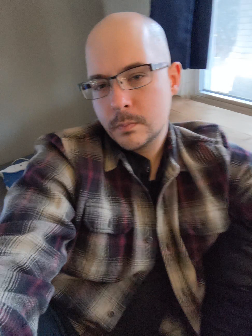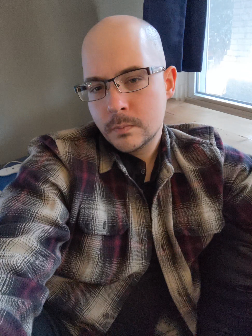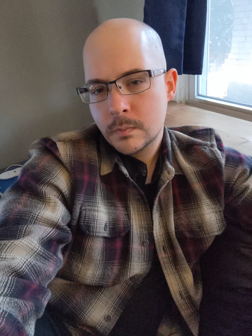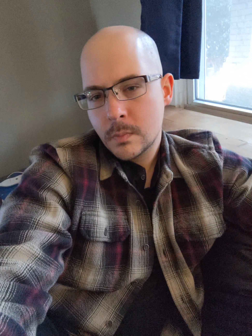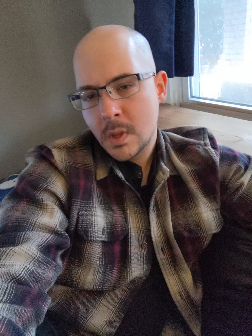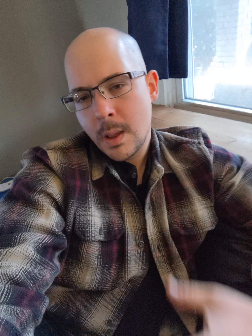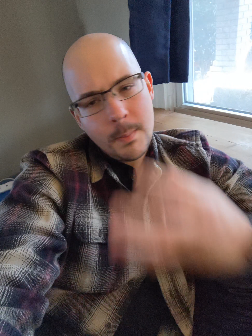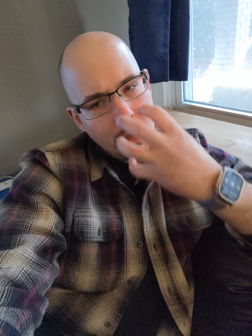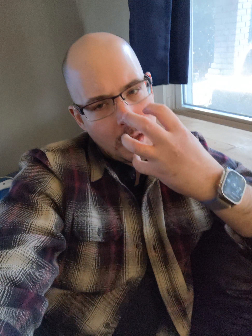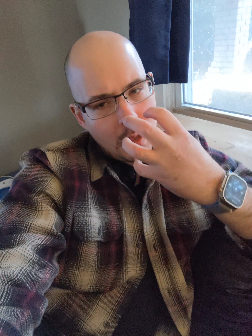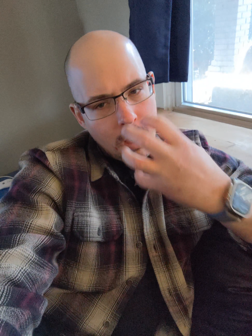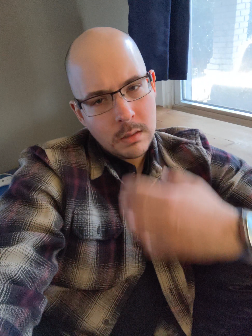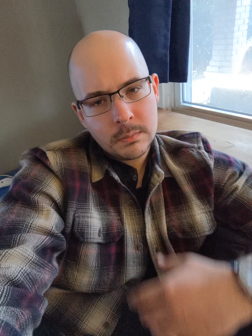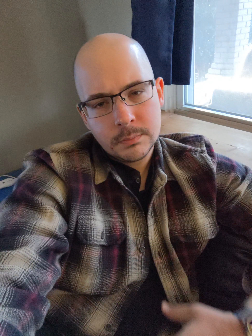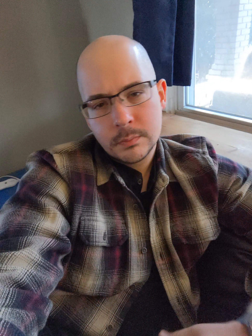mad